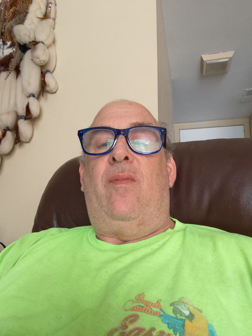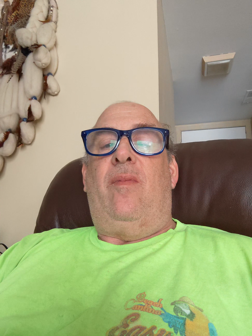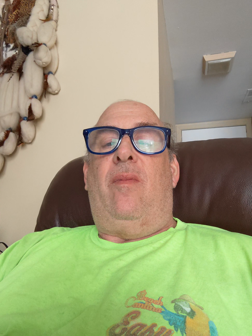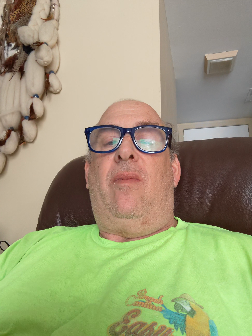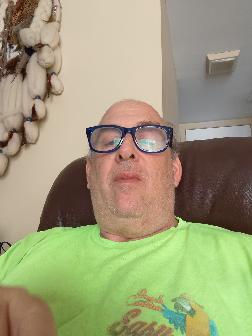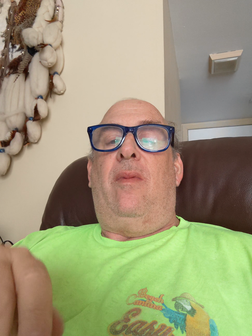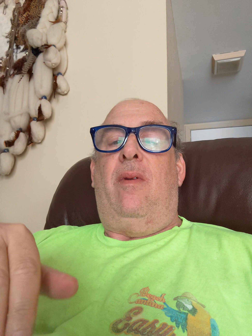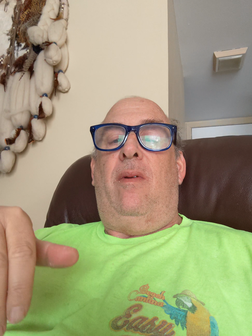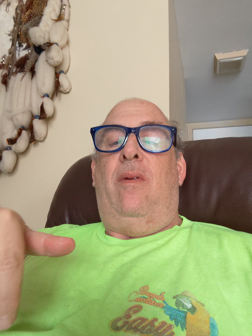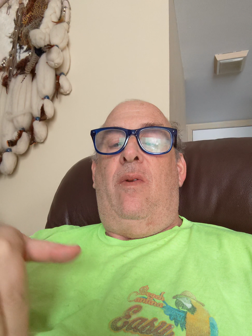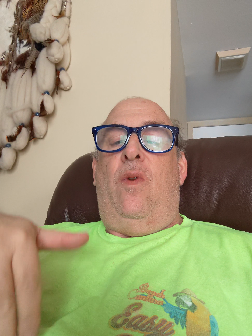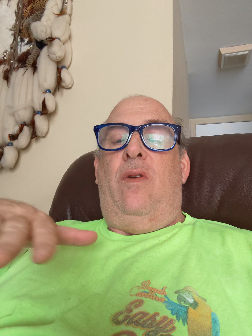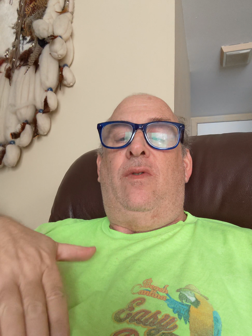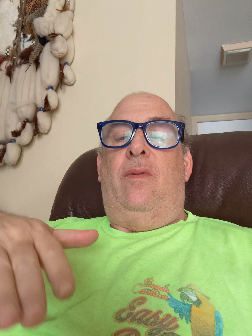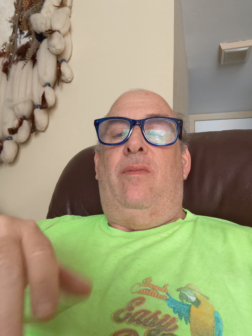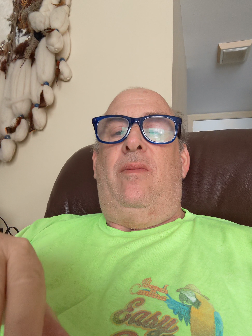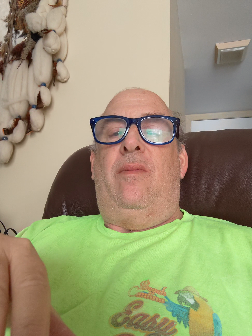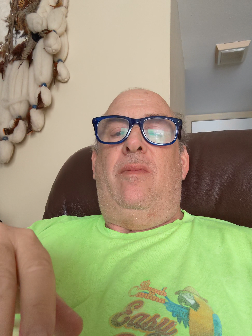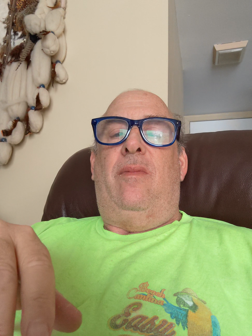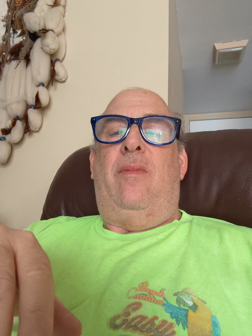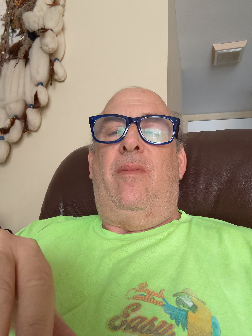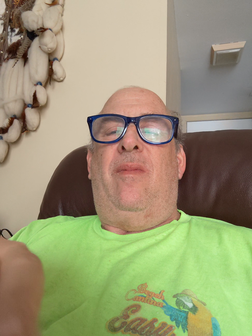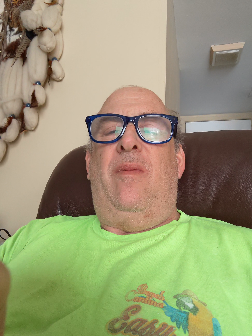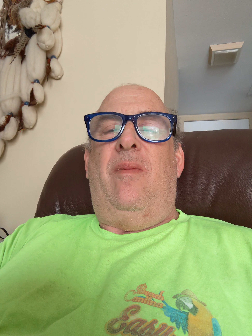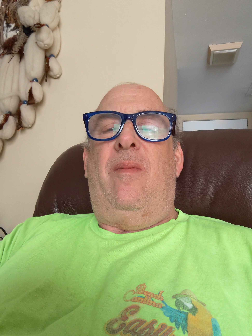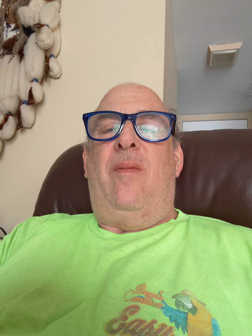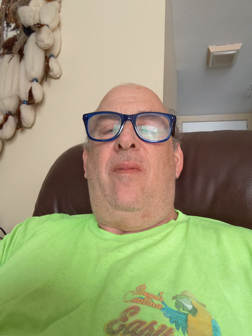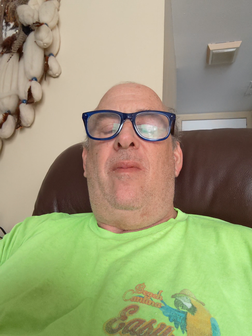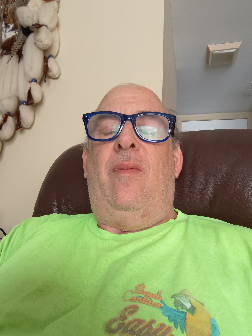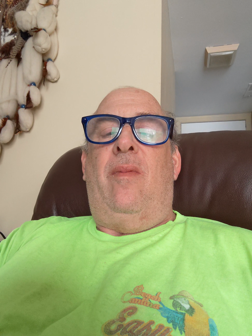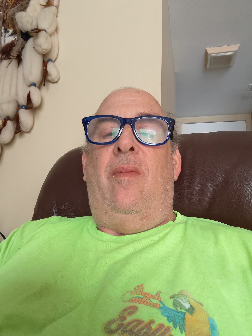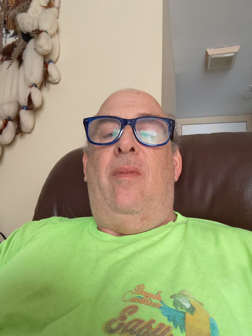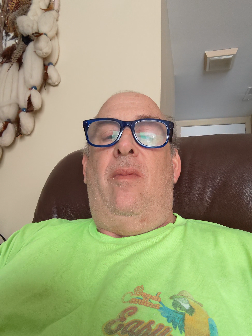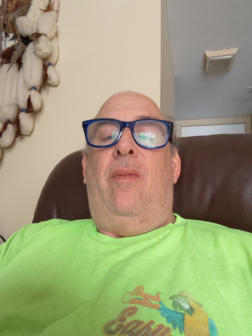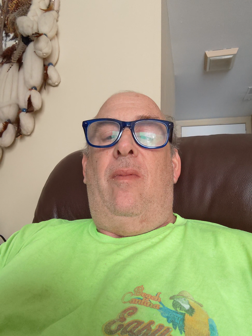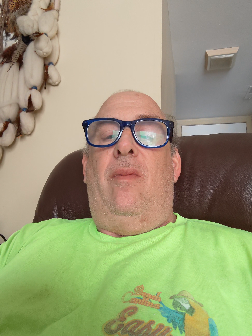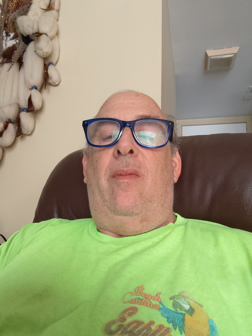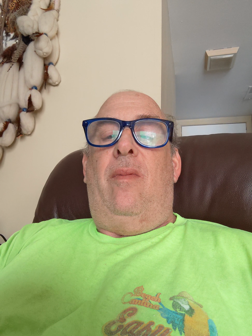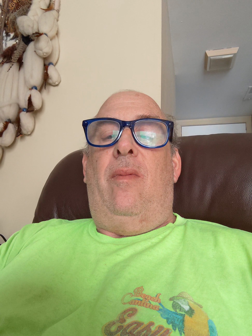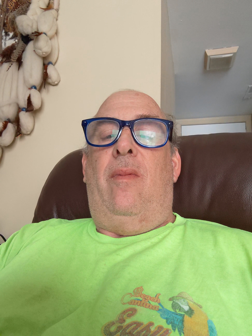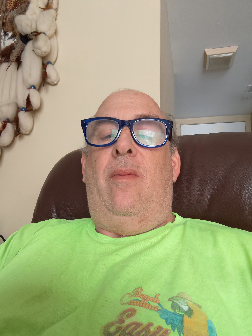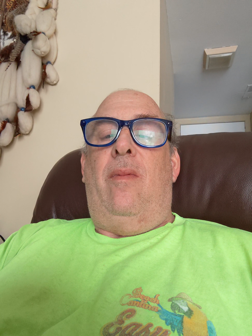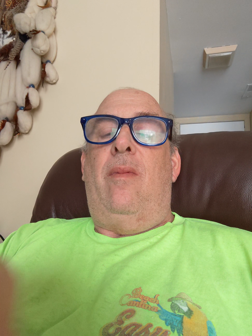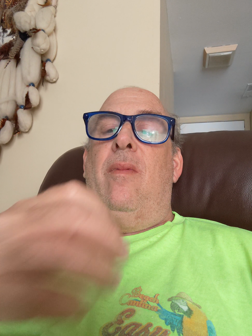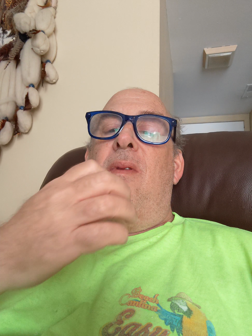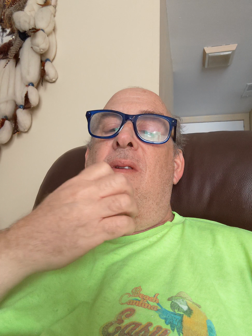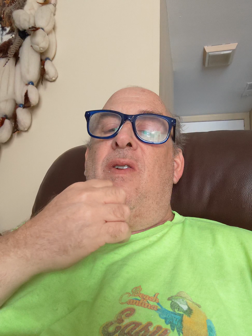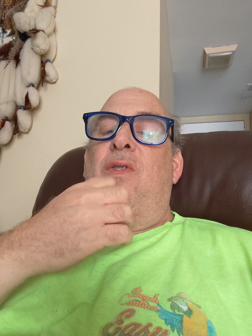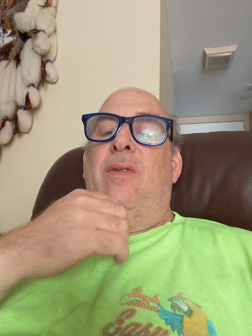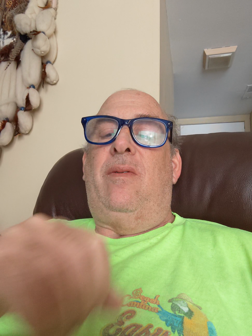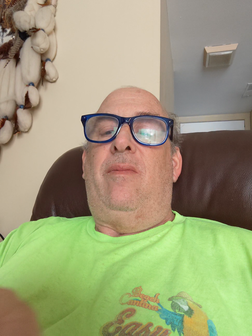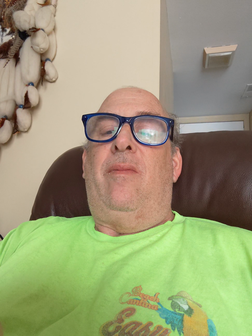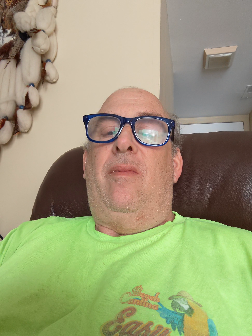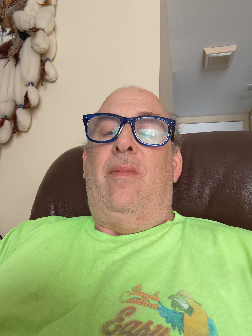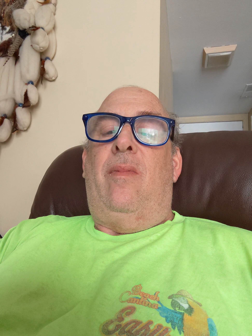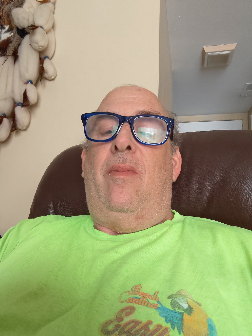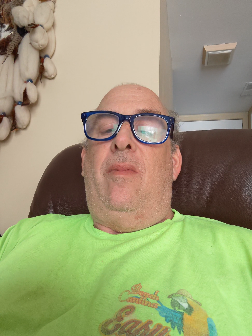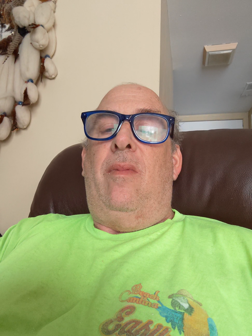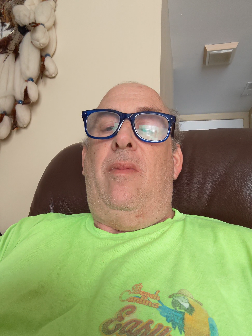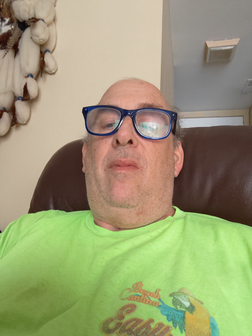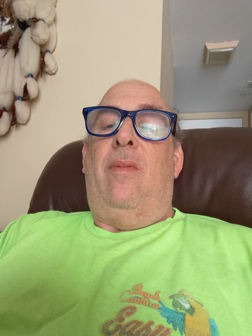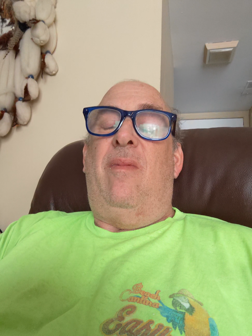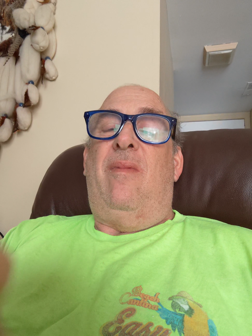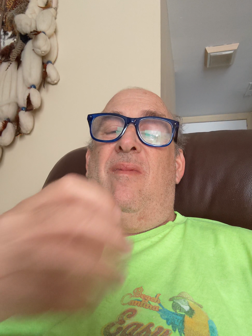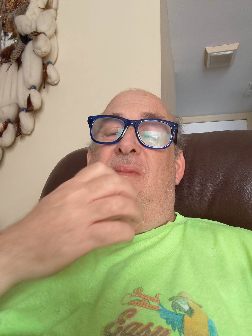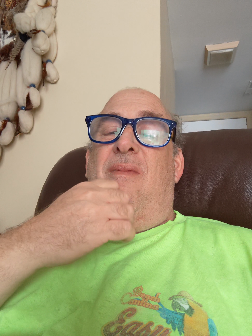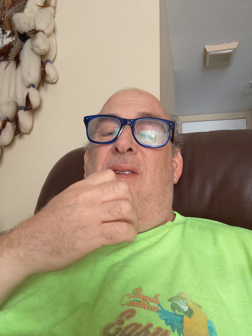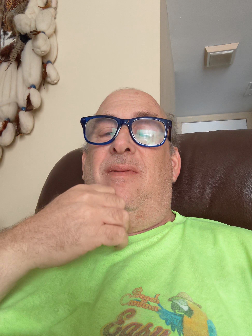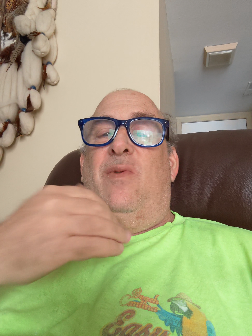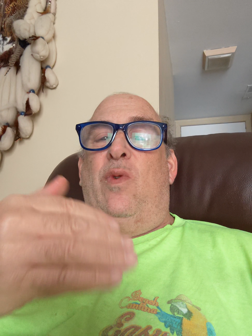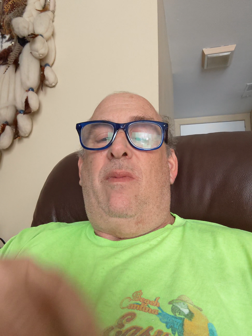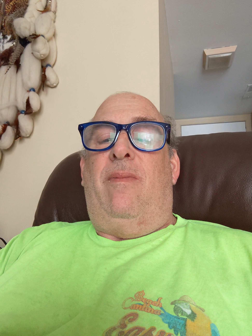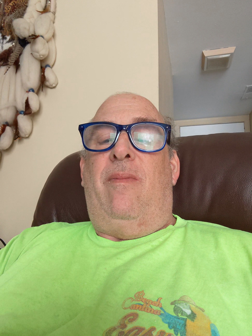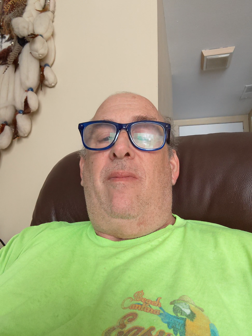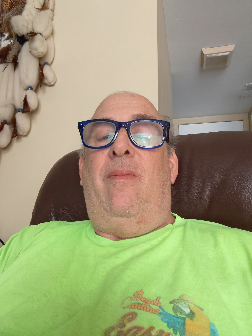underwear